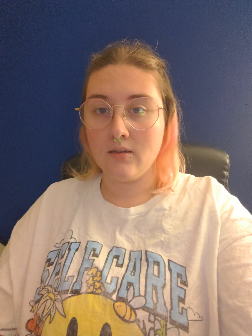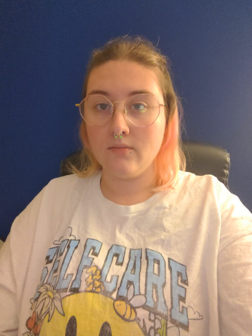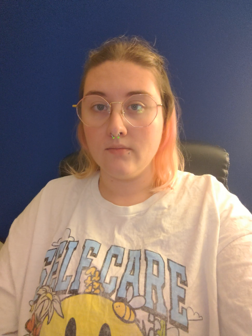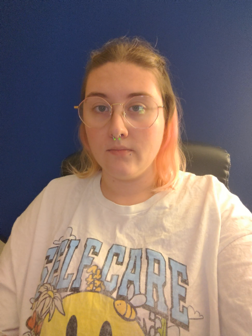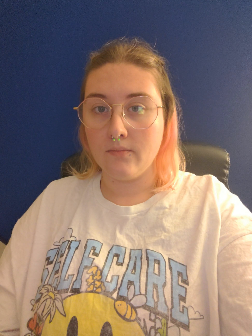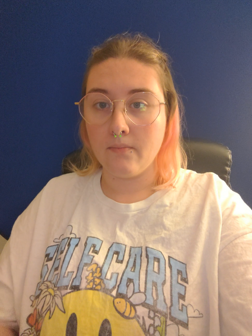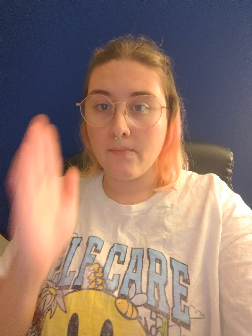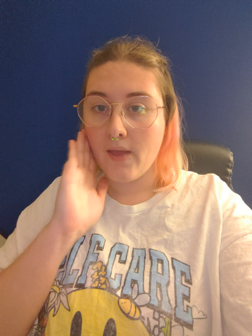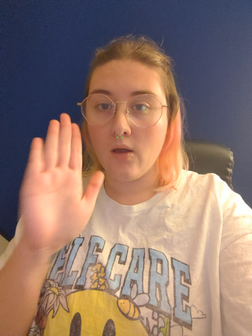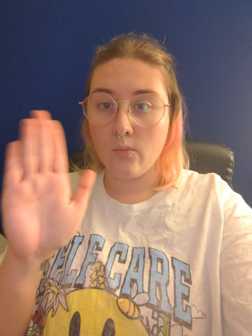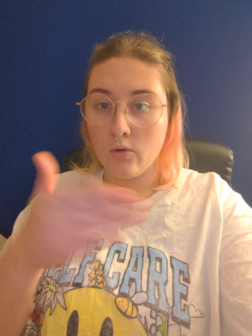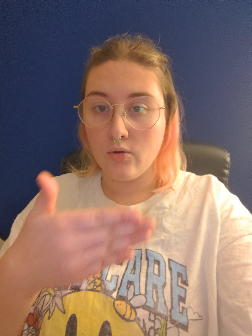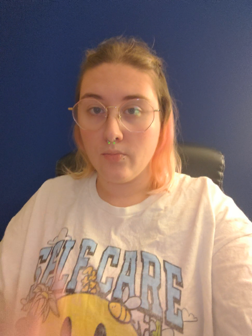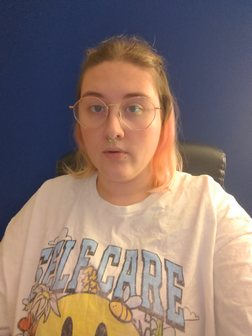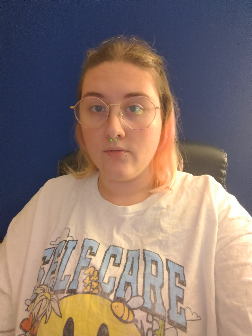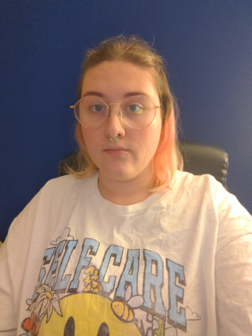bedroom